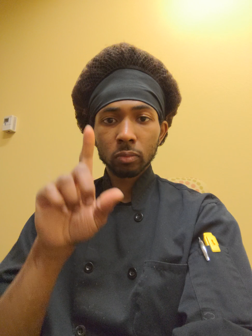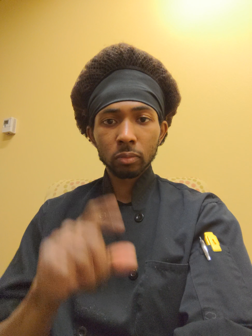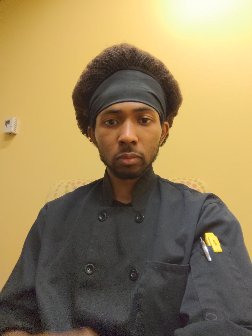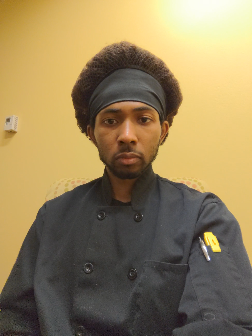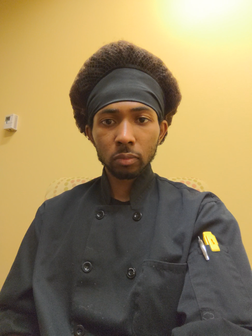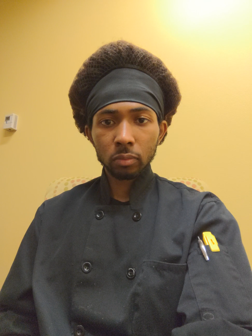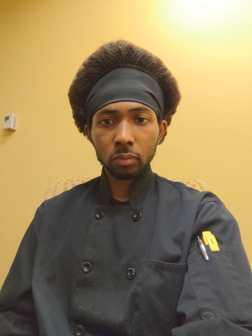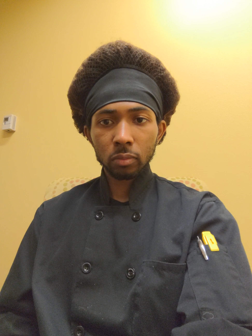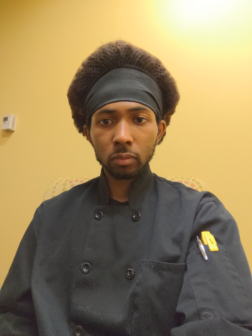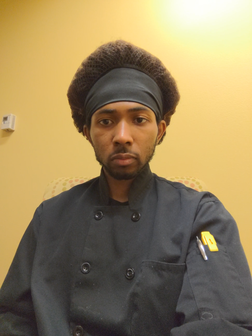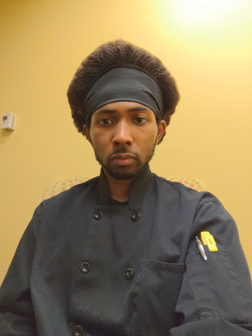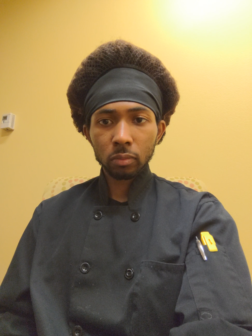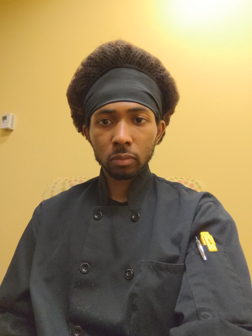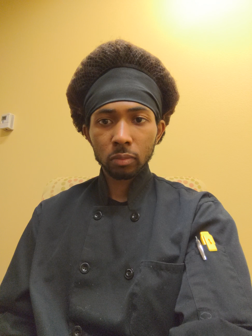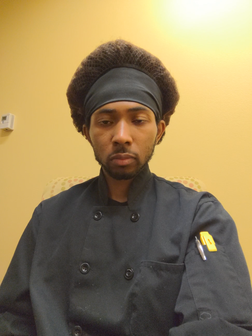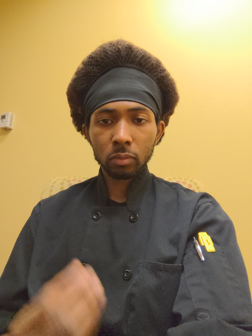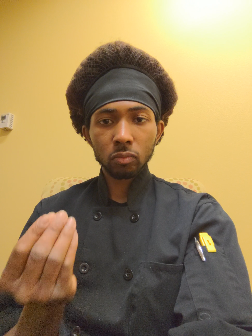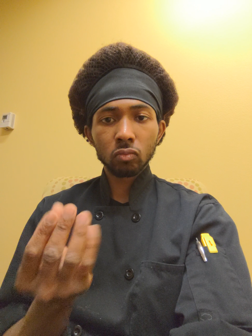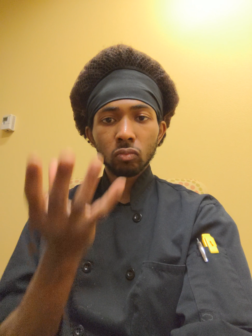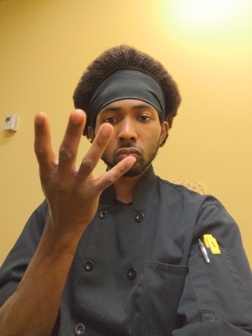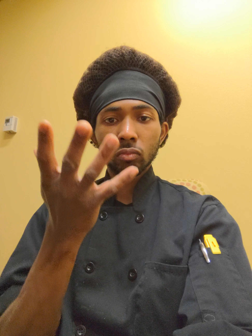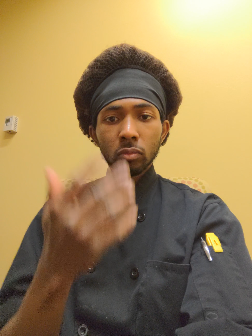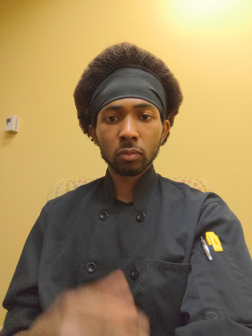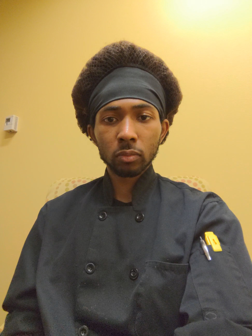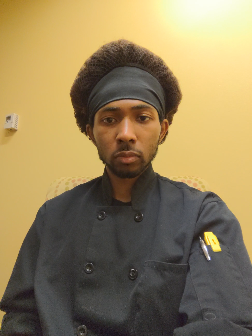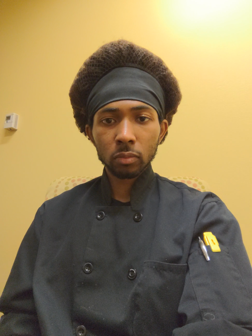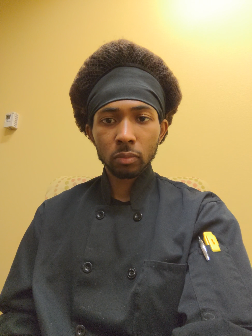plants